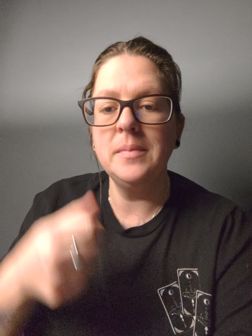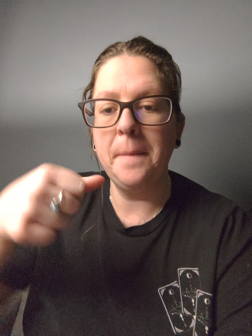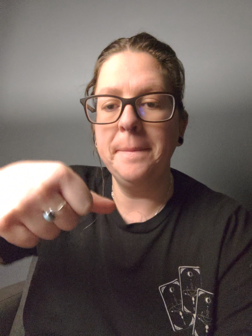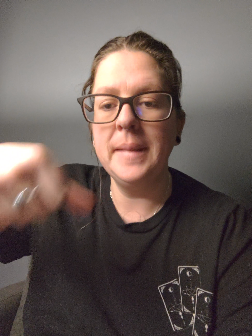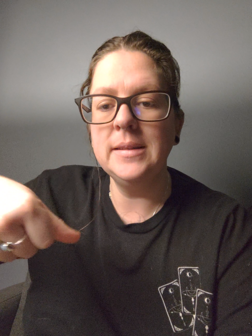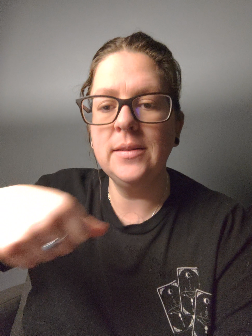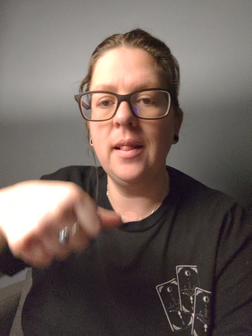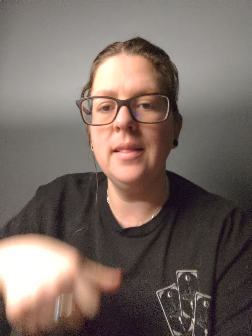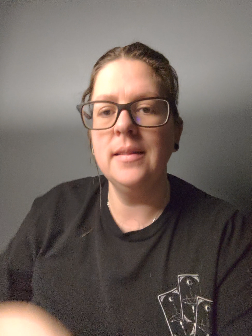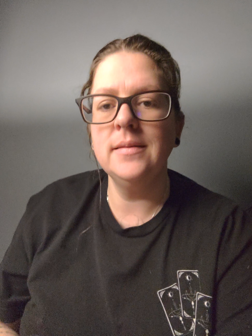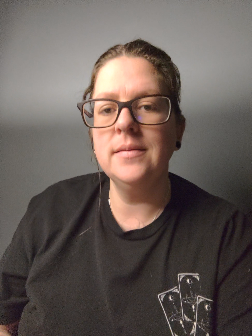puzzle